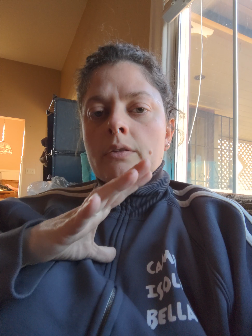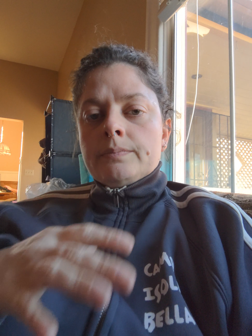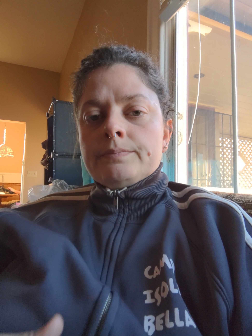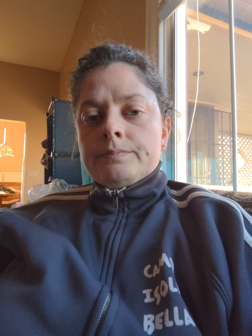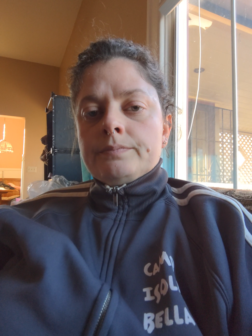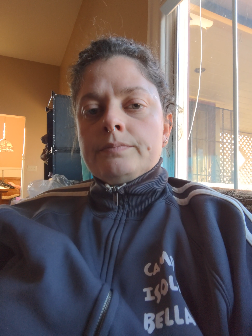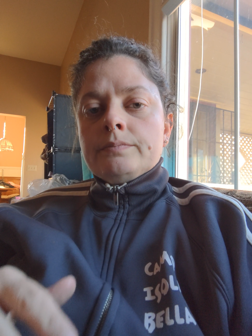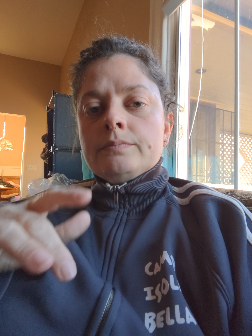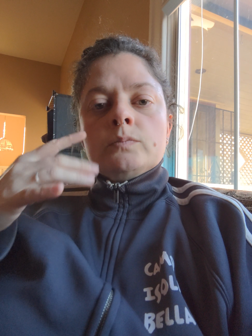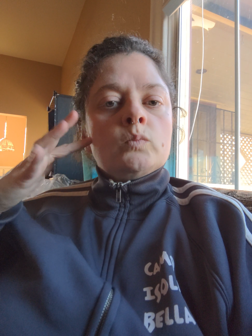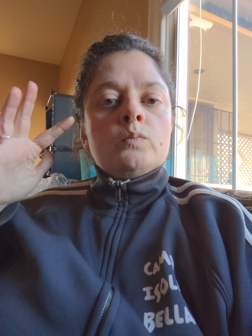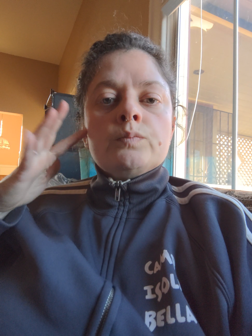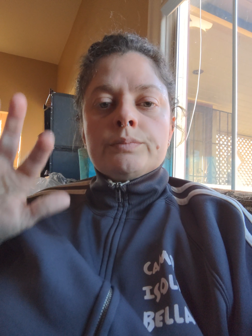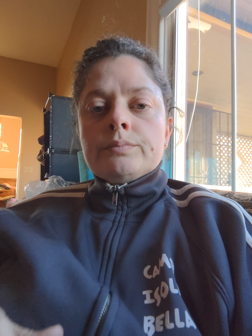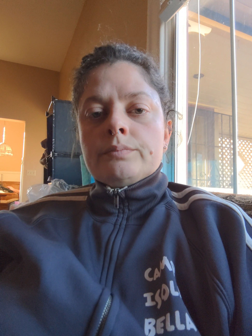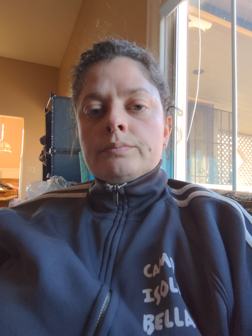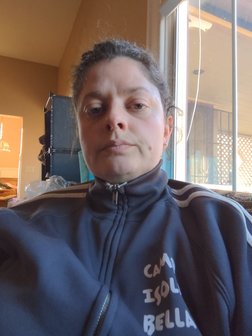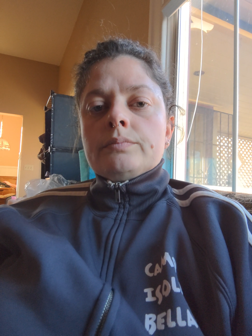noisy